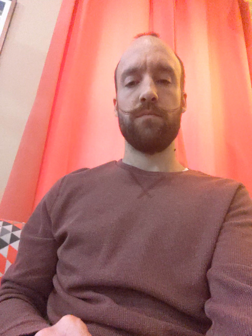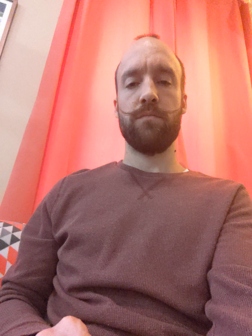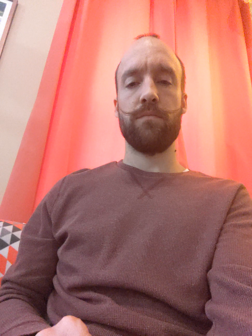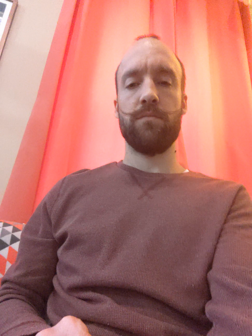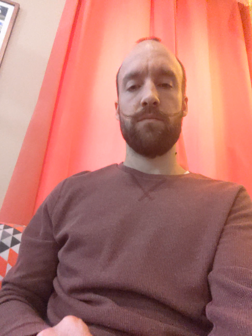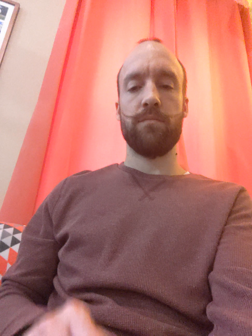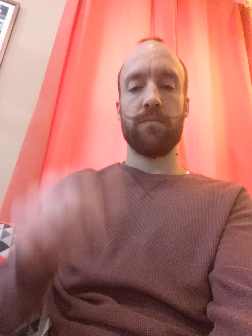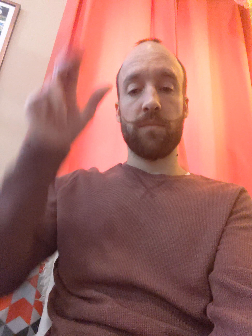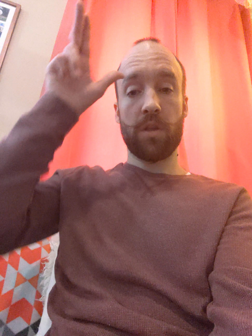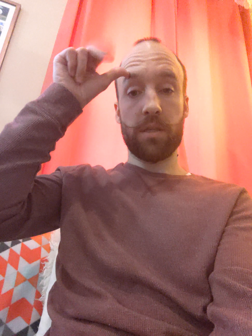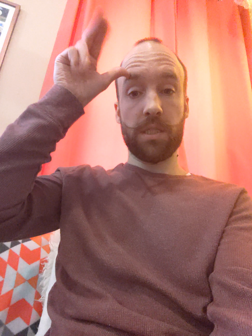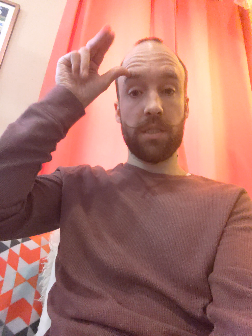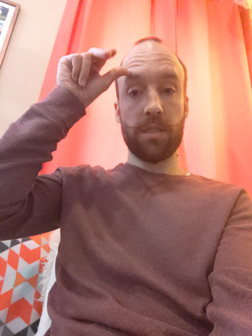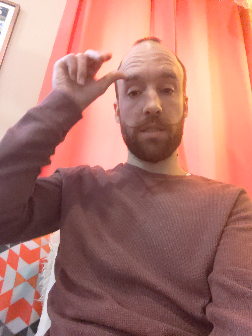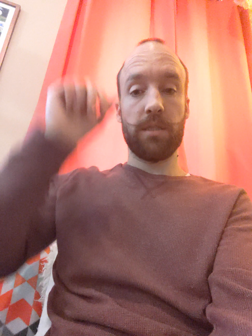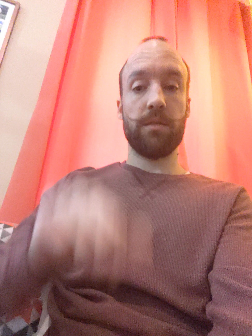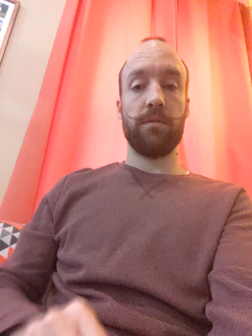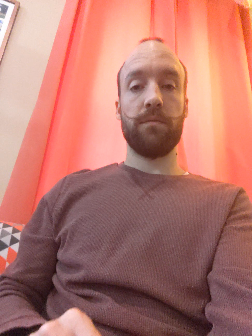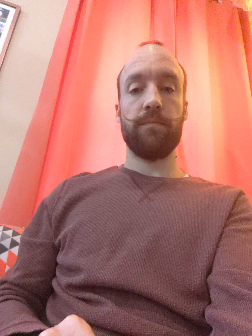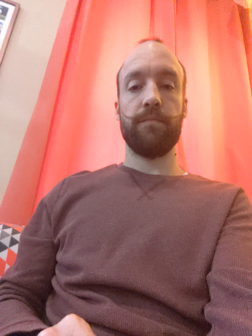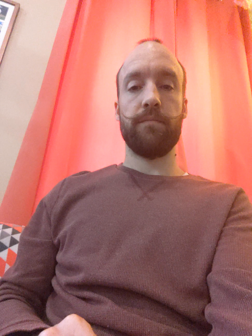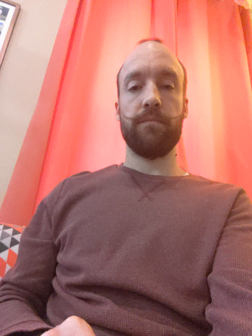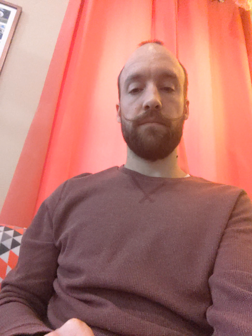horse